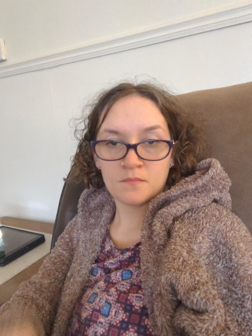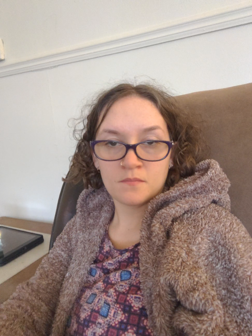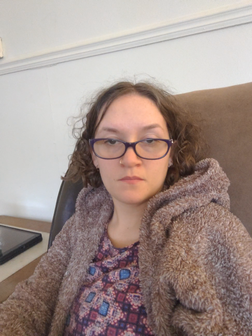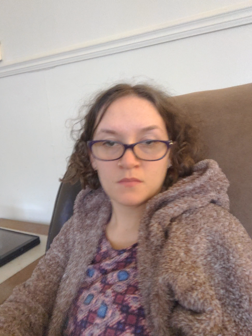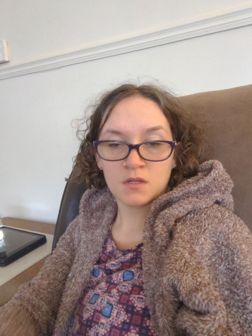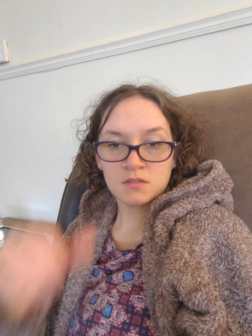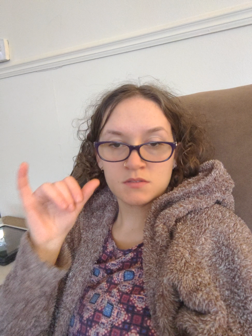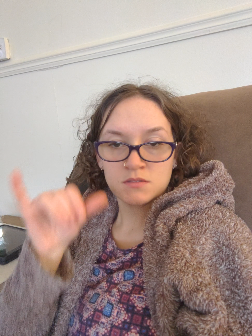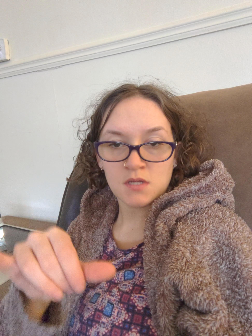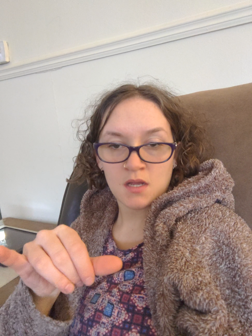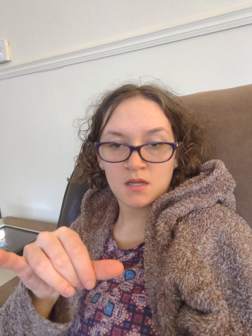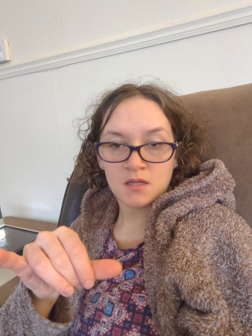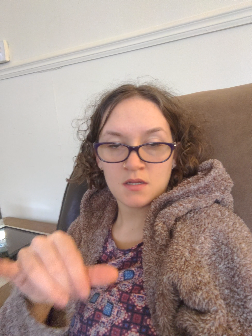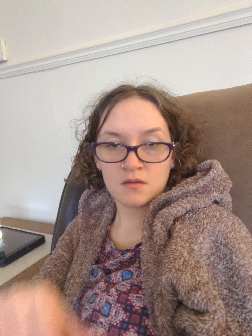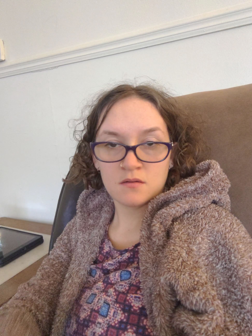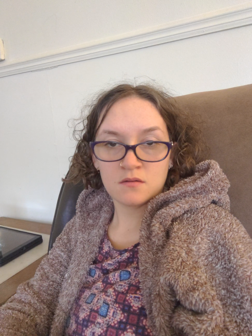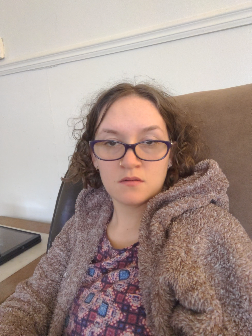stay